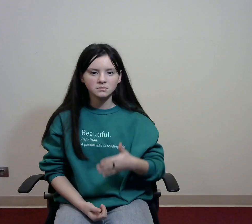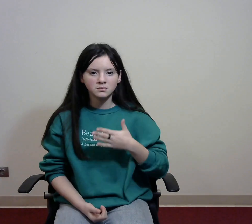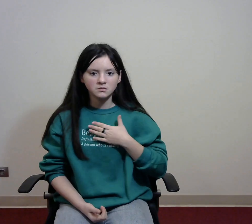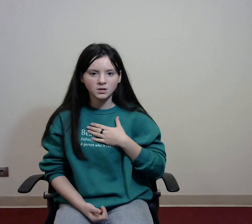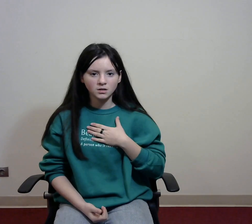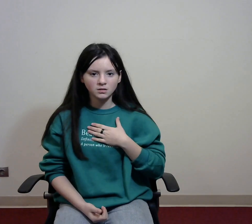mən